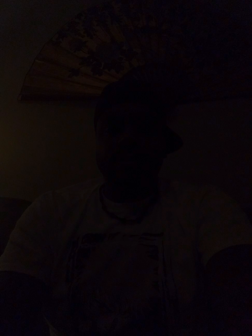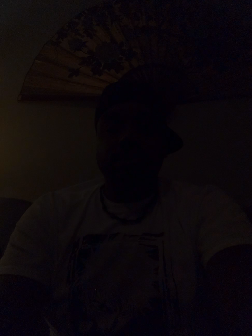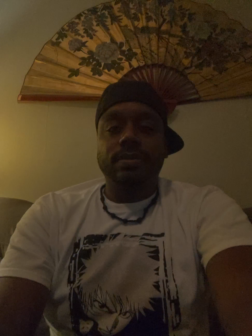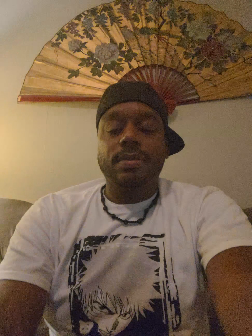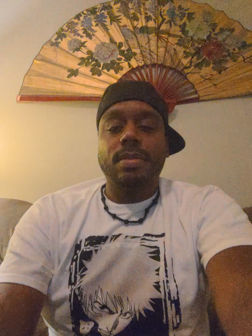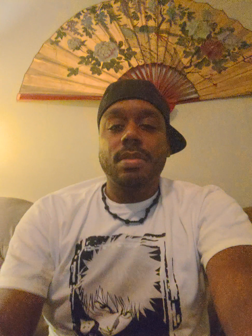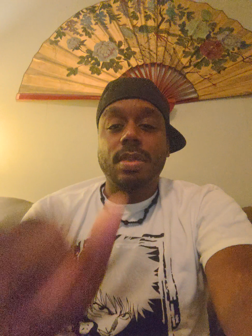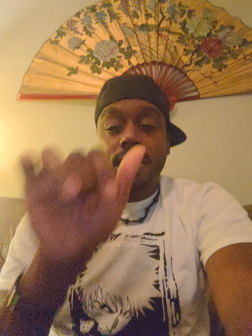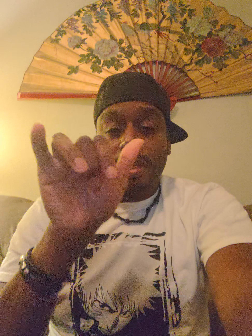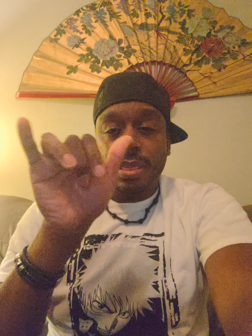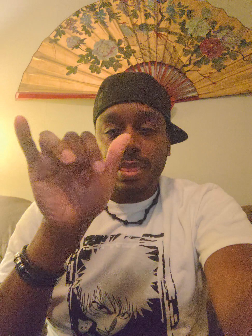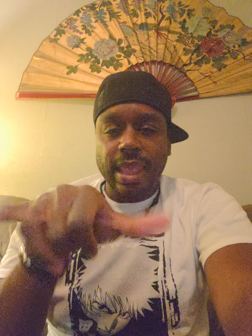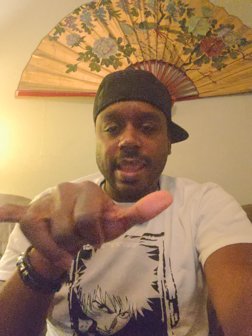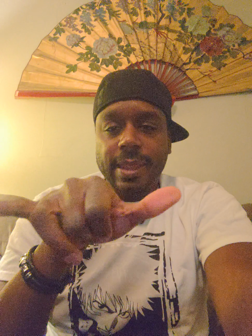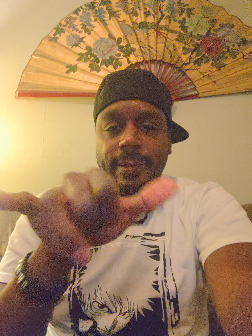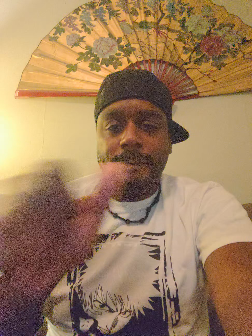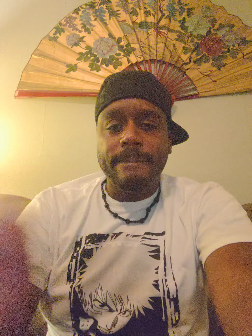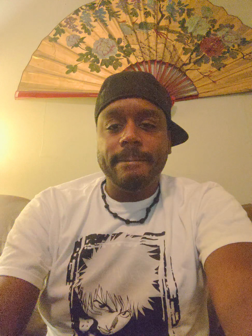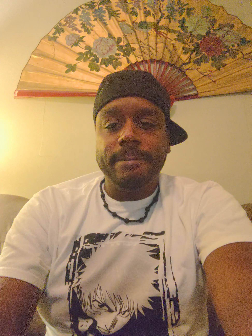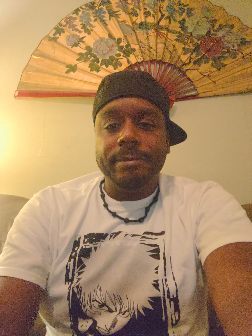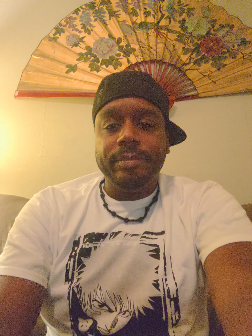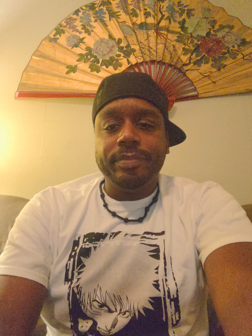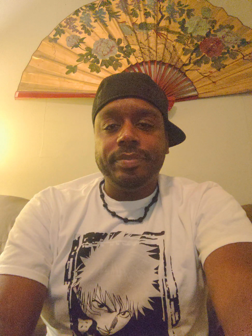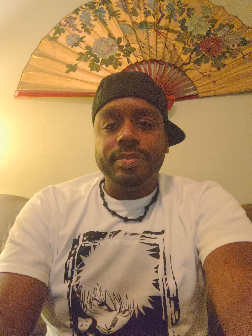that